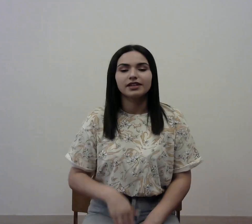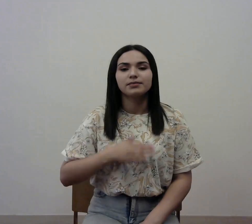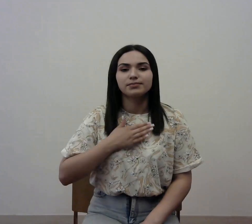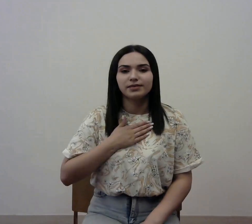mən